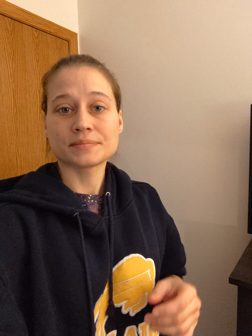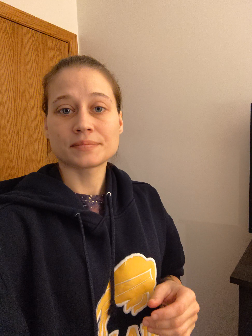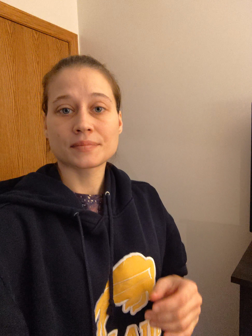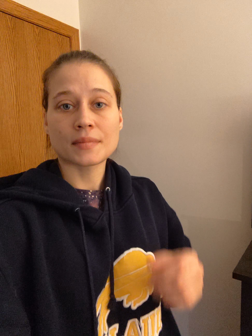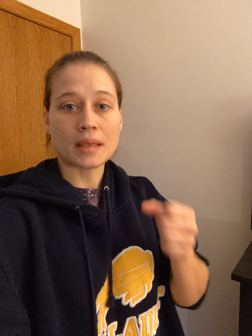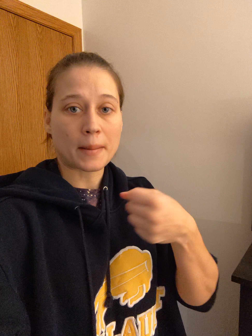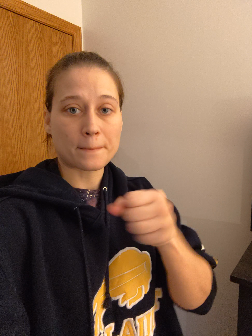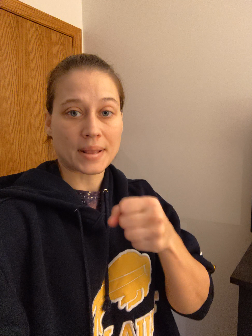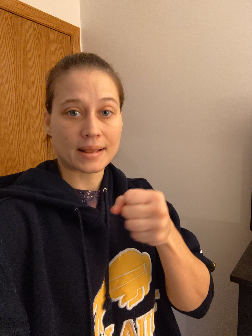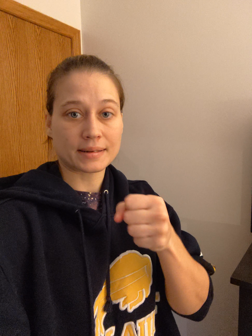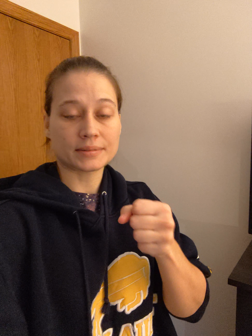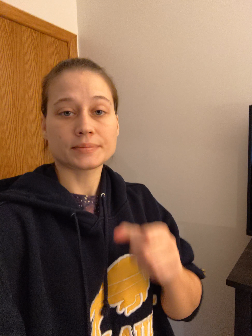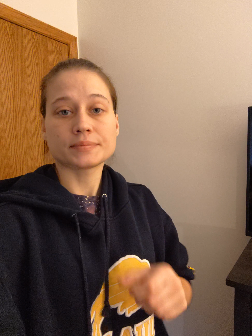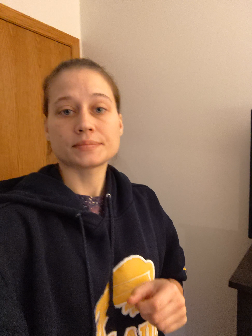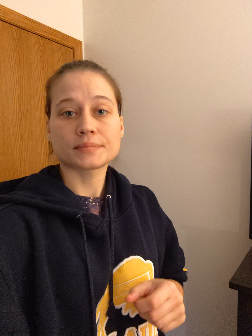make